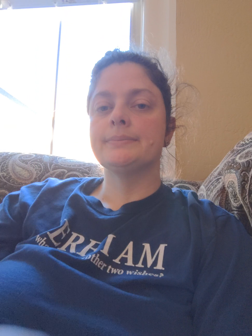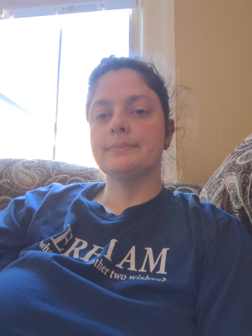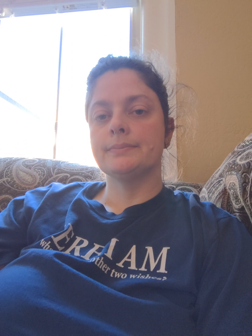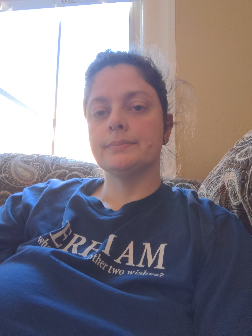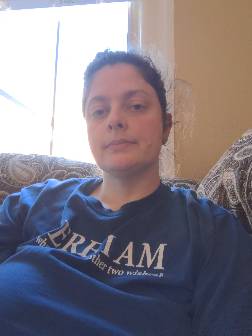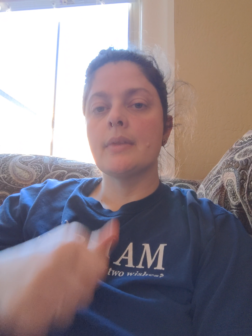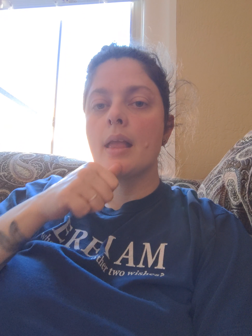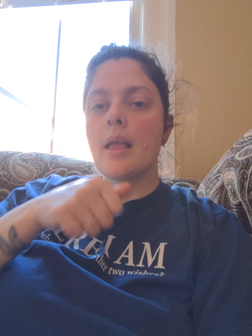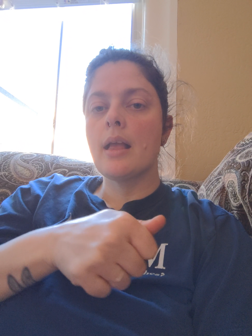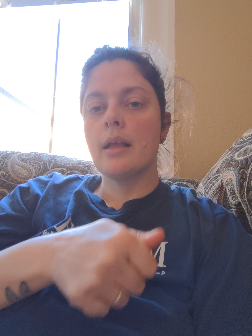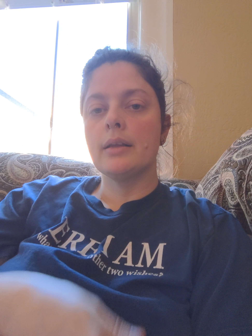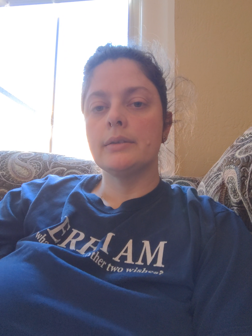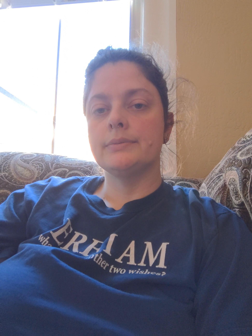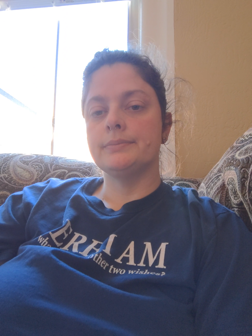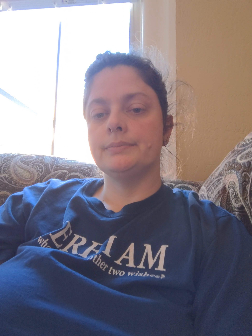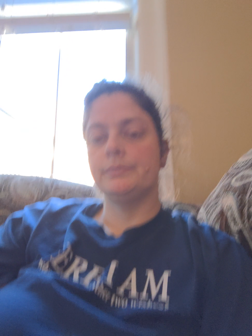hide